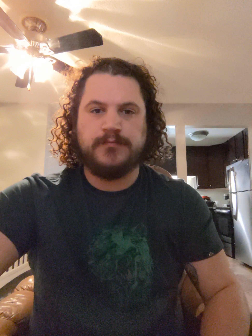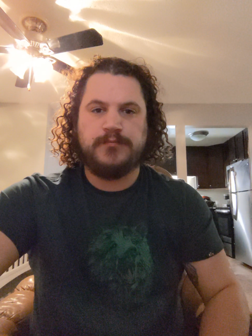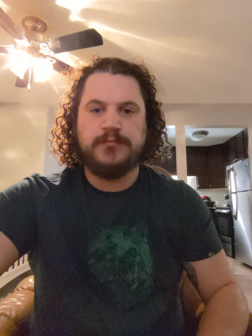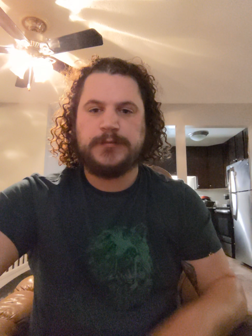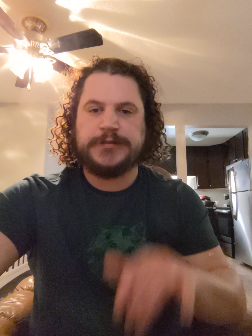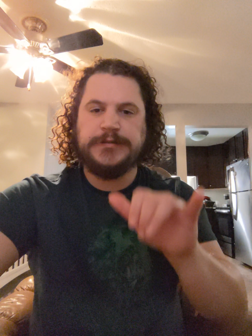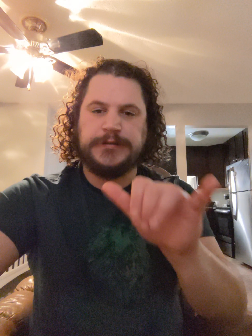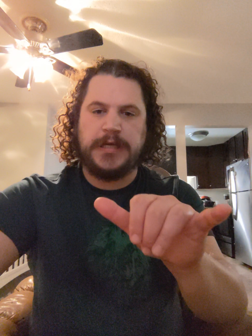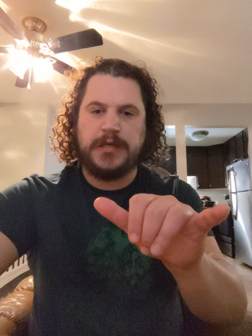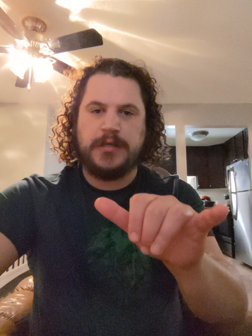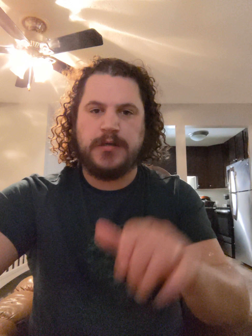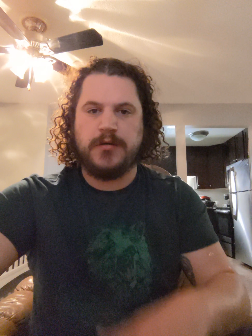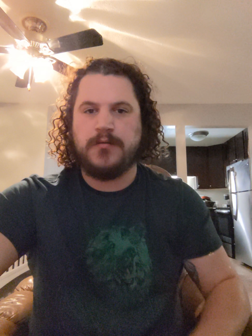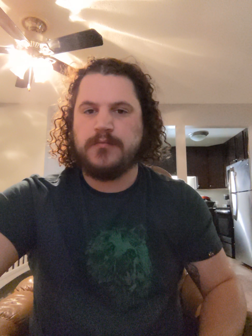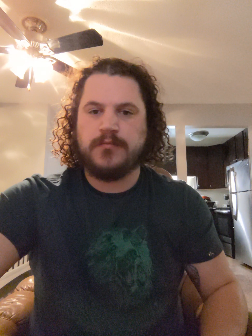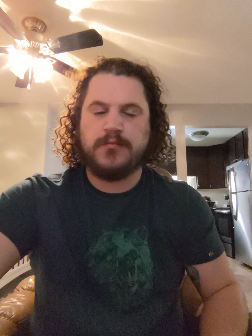stay